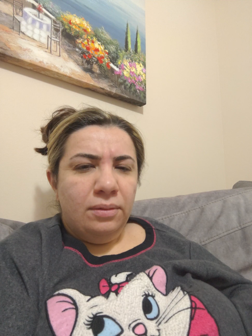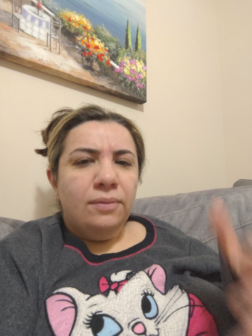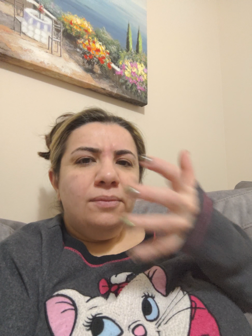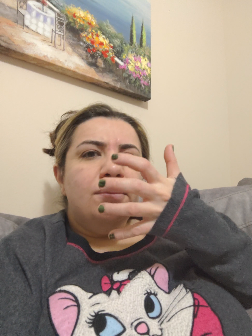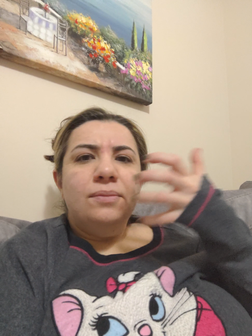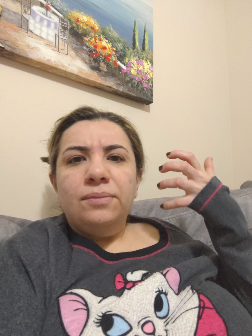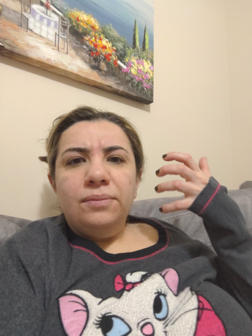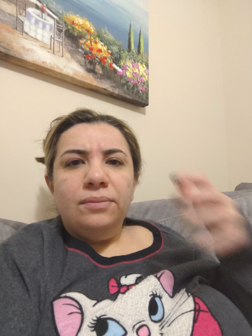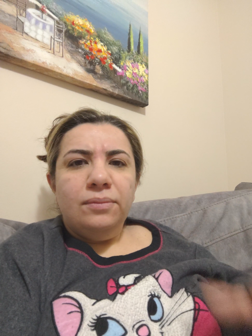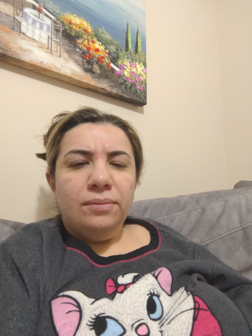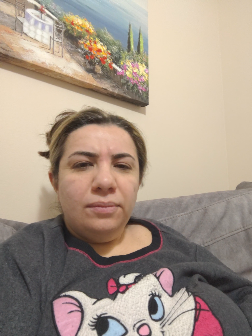tiger